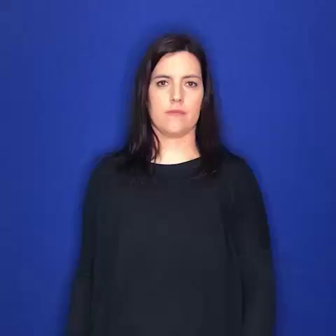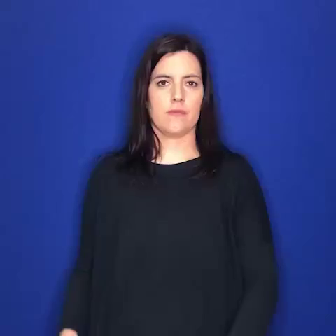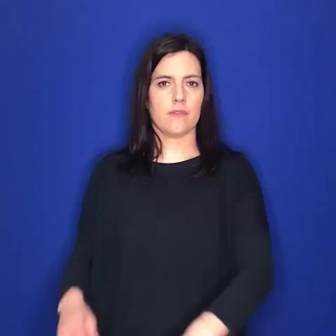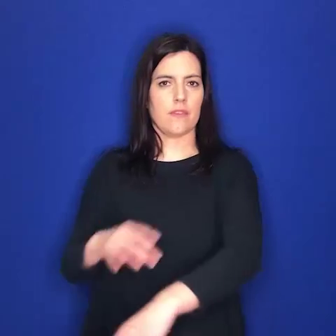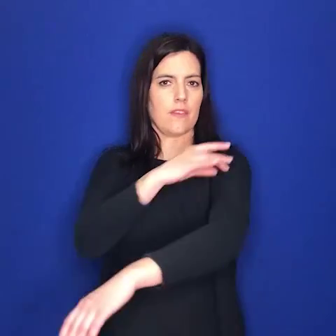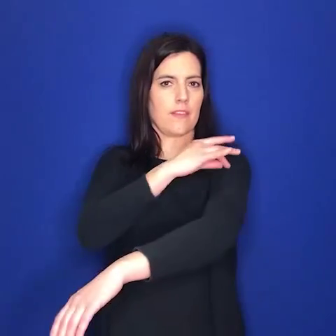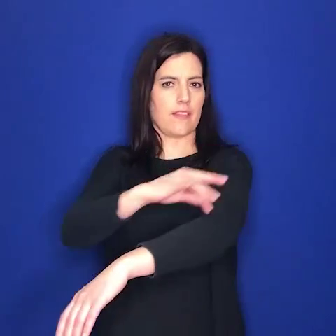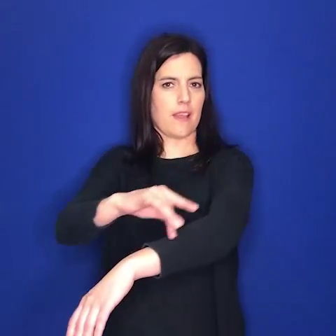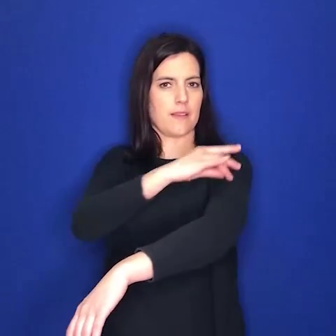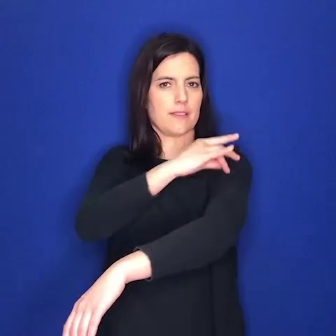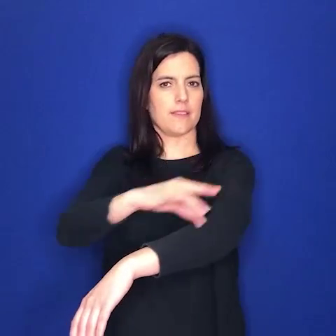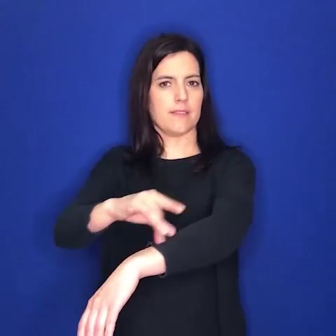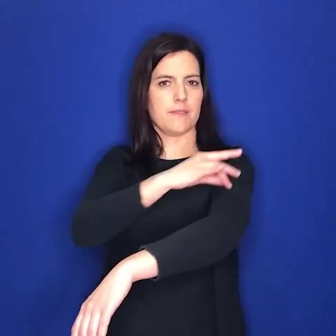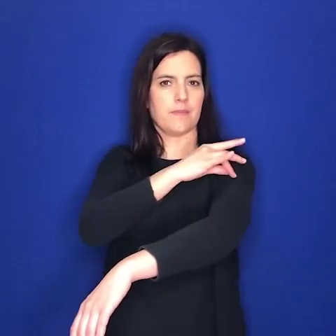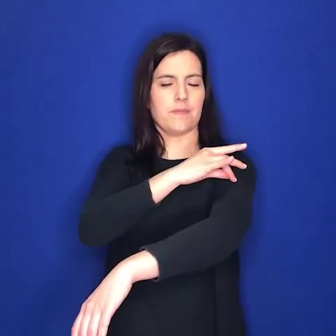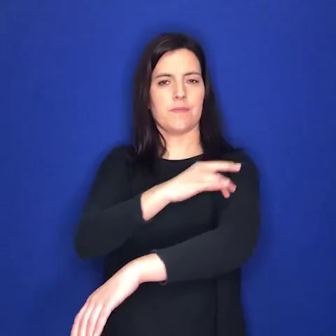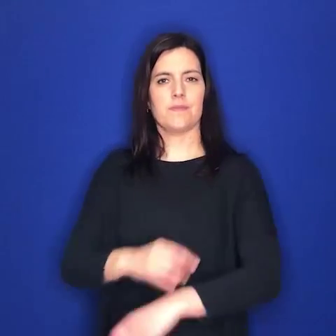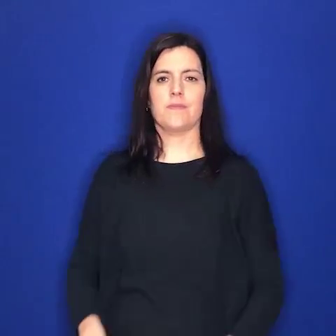azucar brazo